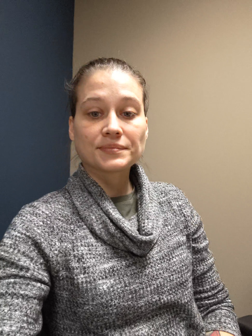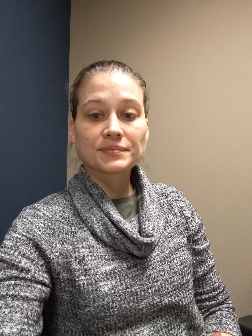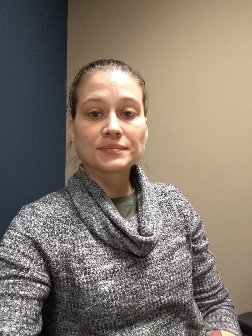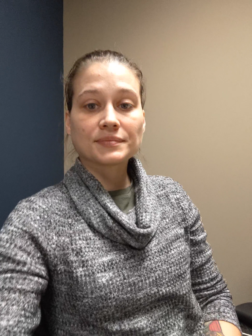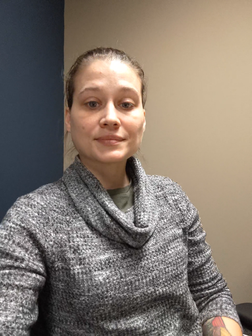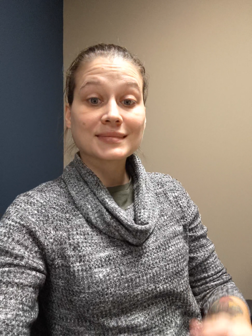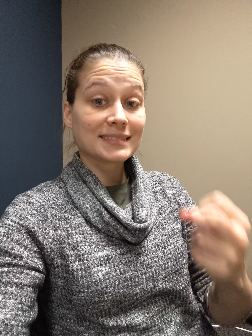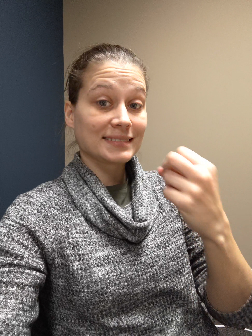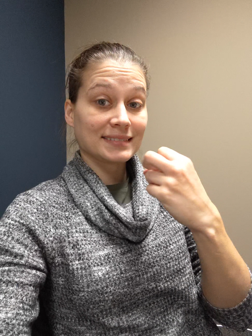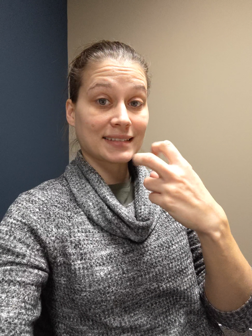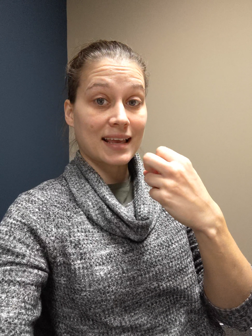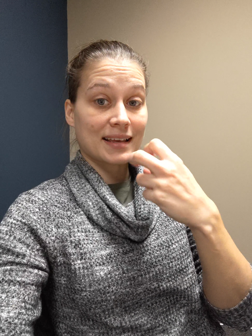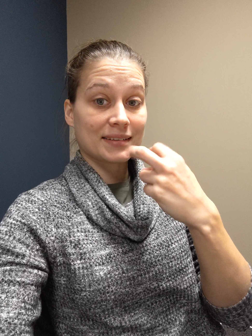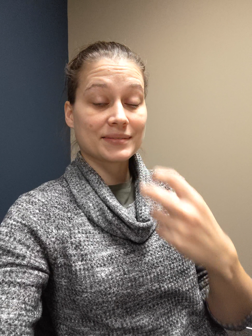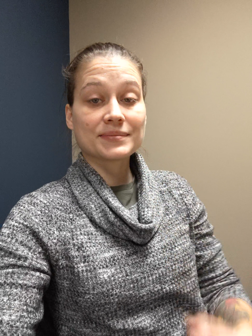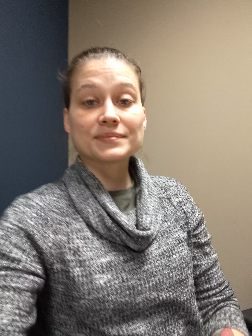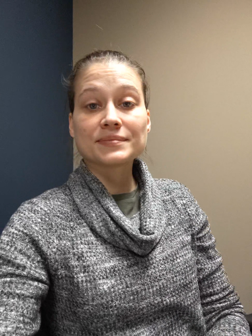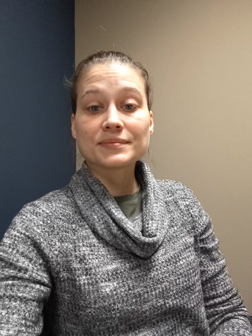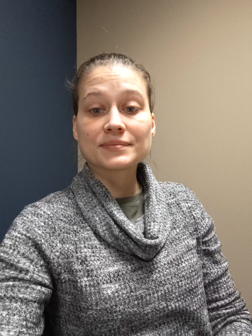snack